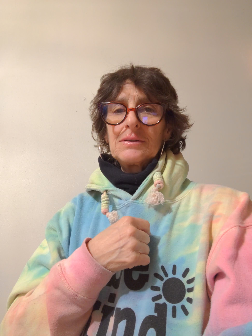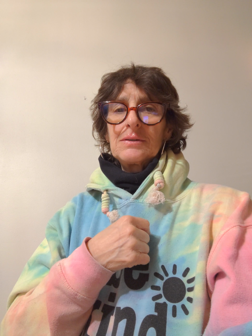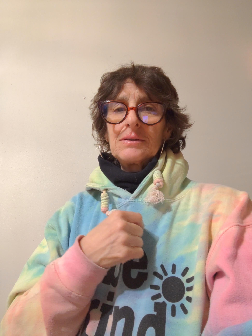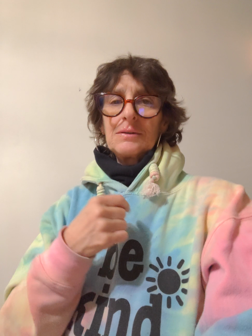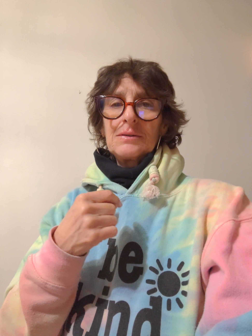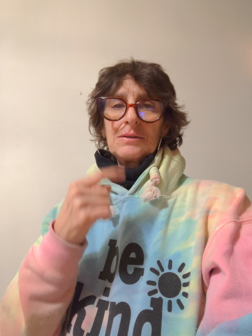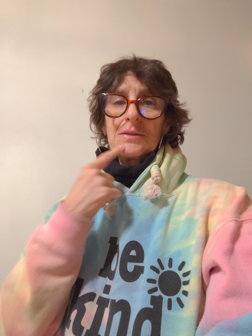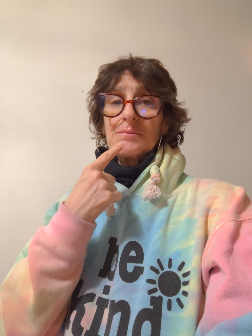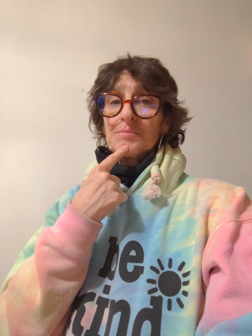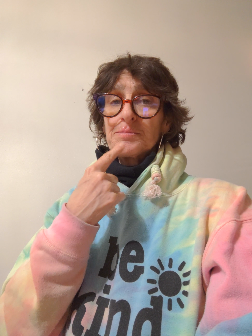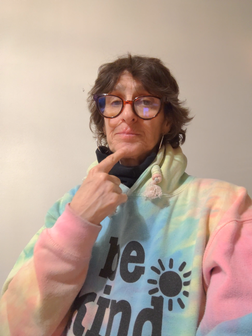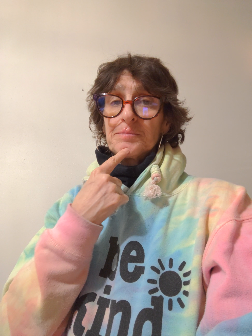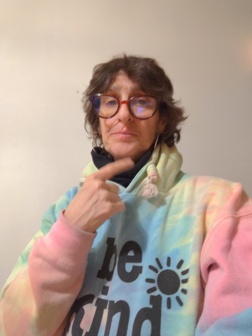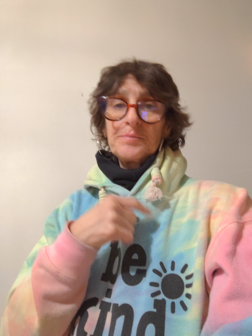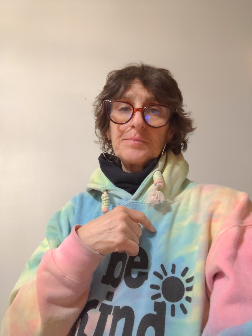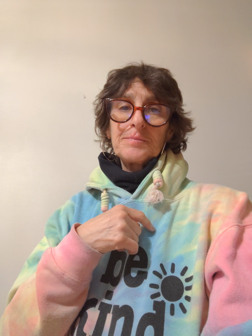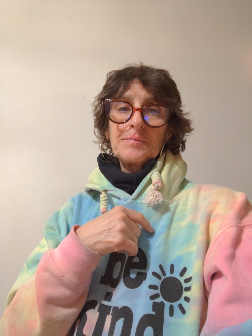say